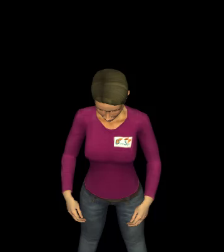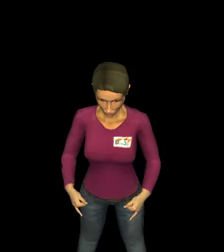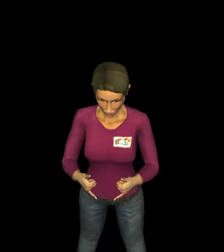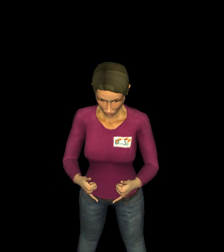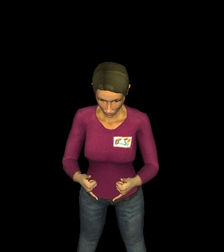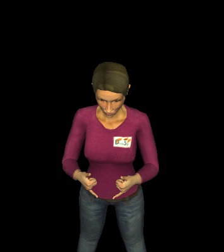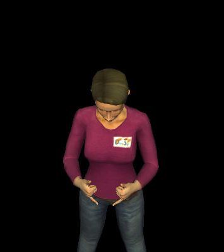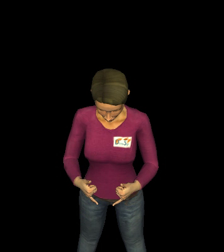هنا